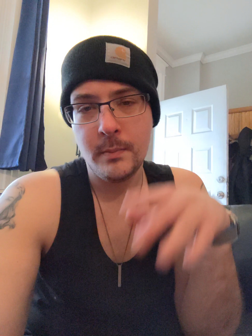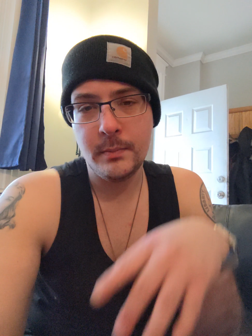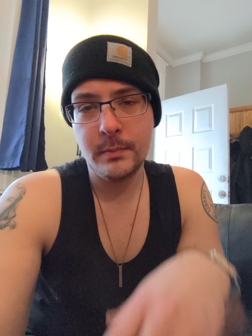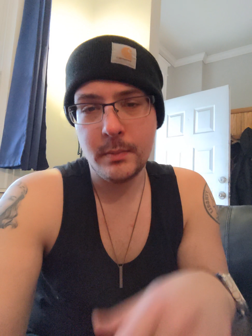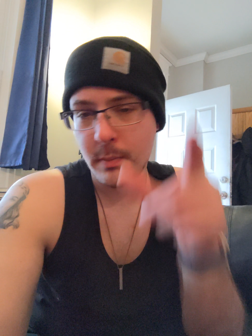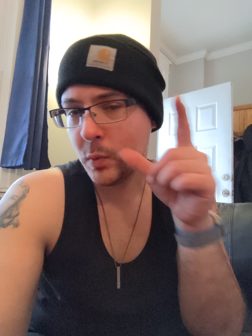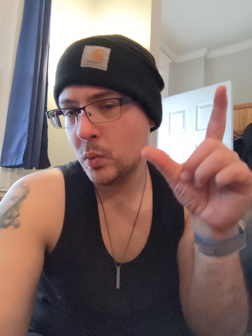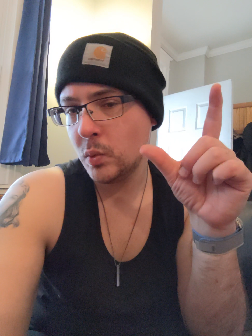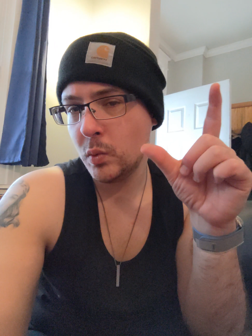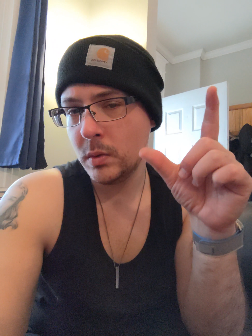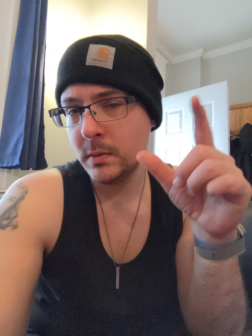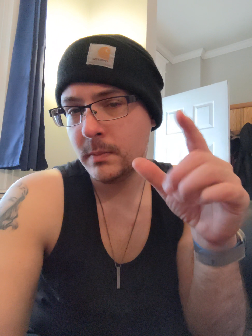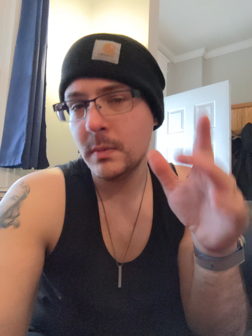moon